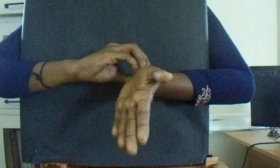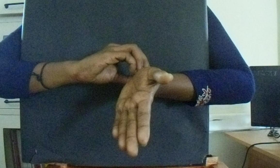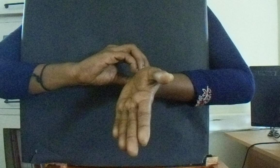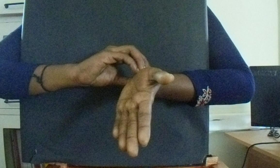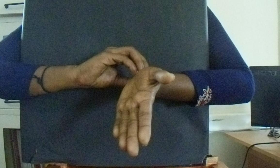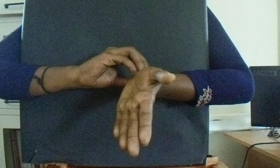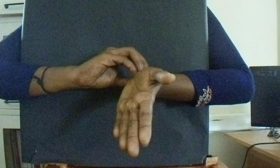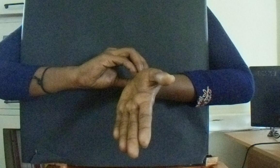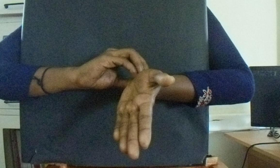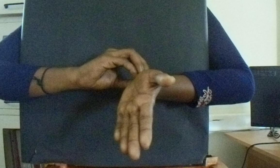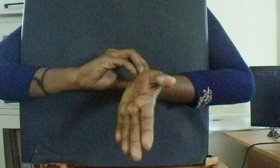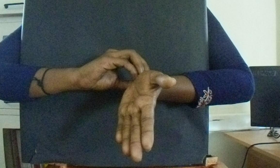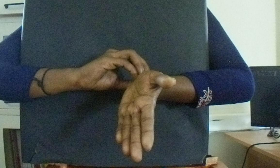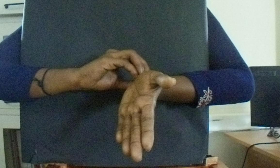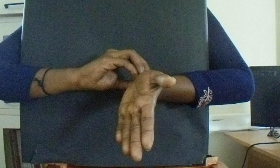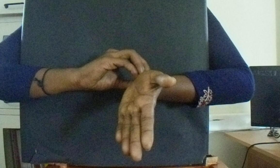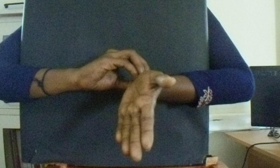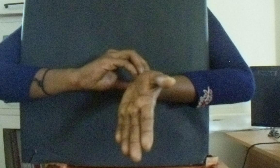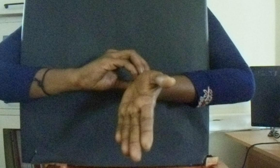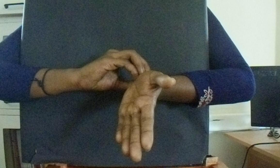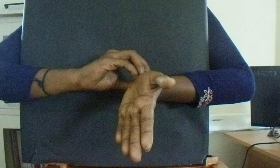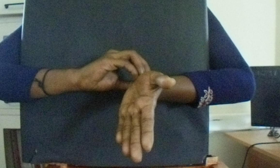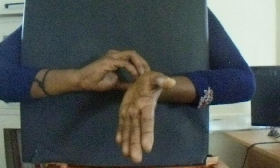doctor